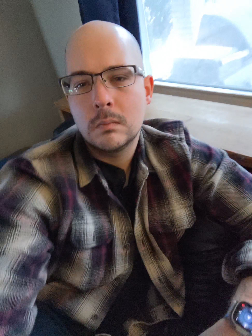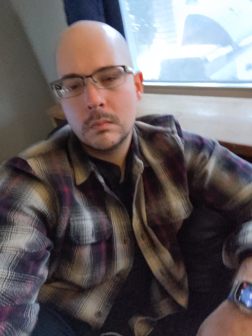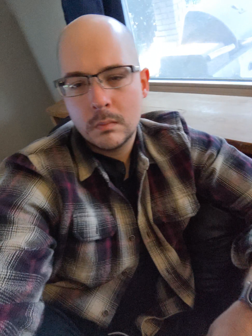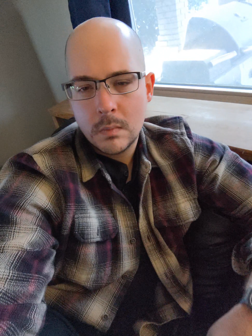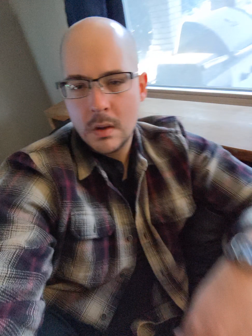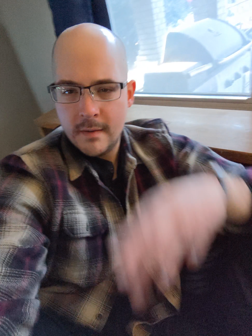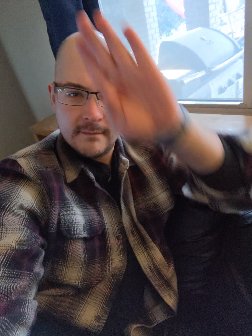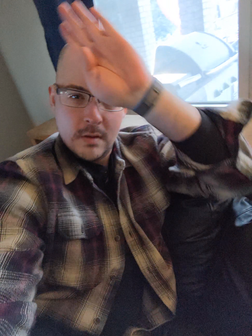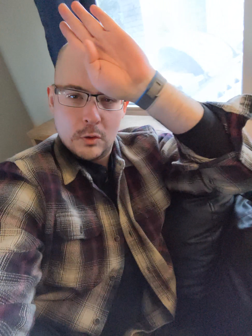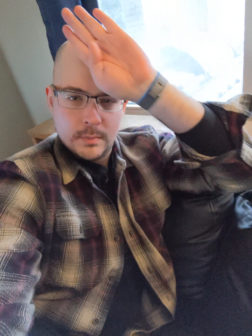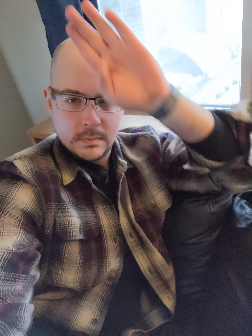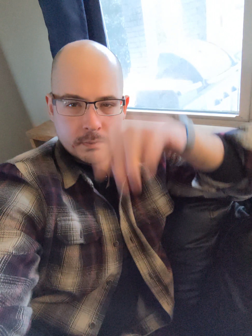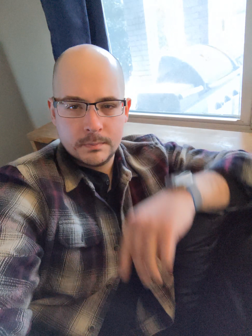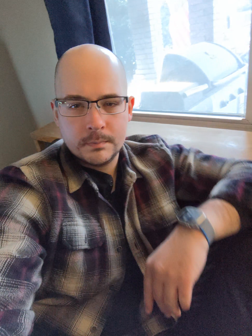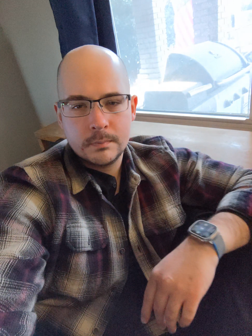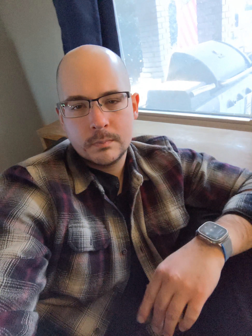fireman